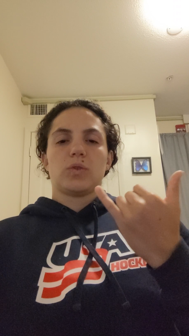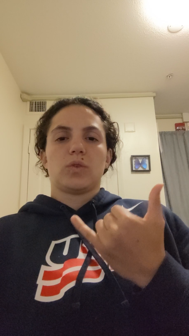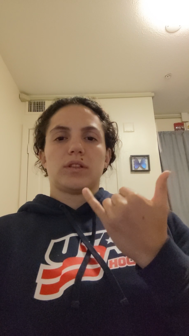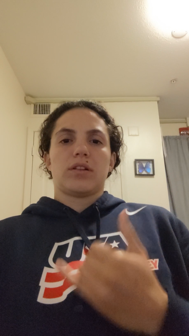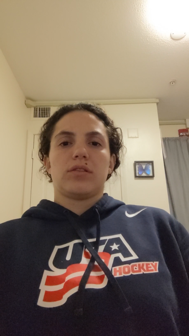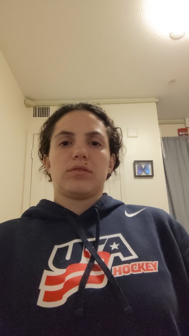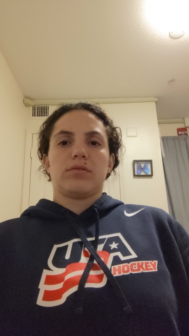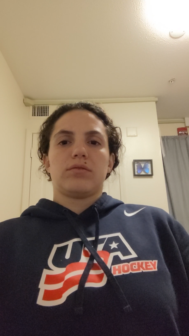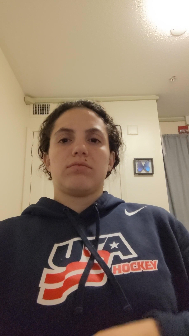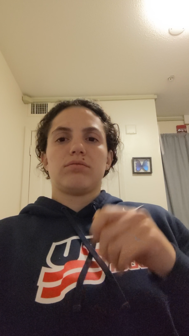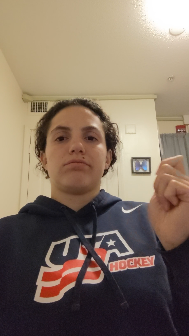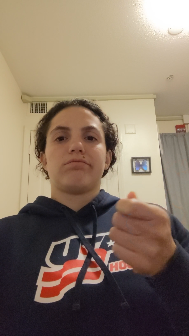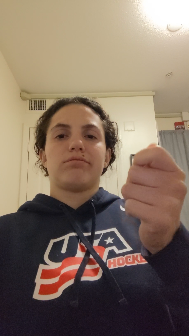cart